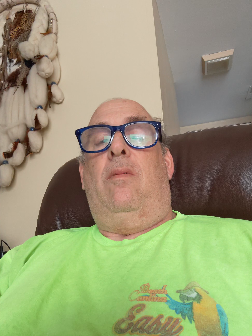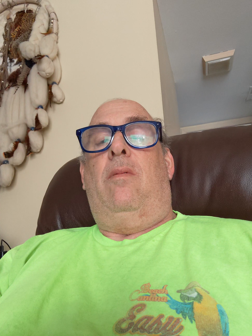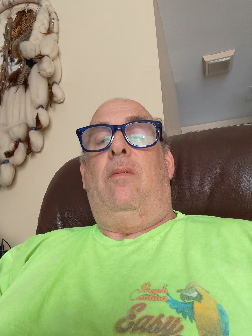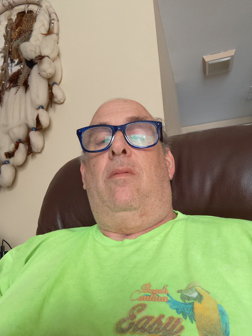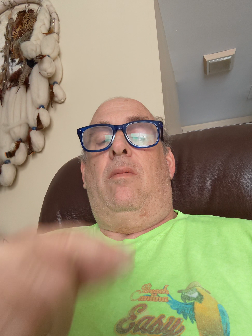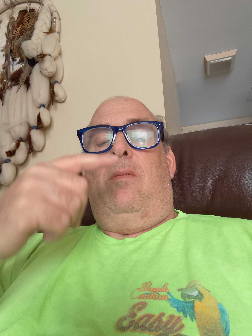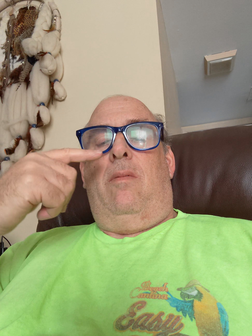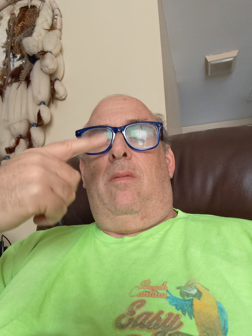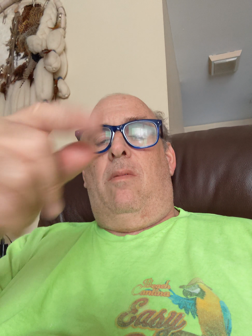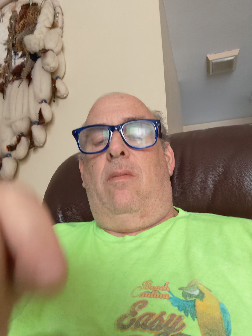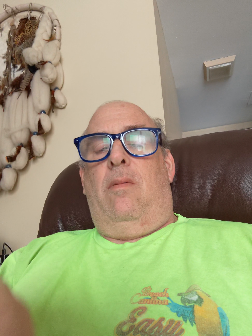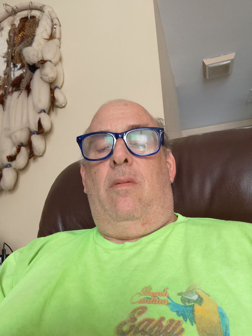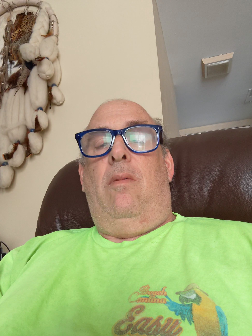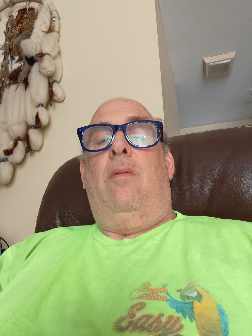go